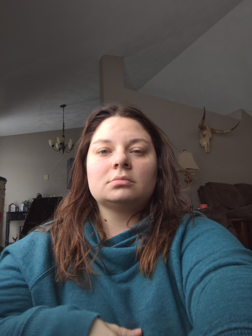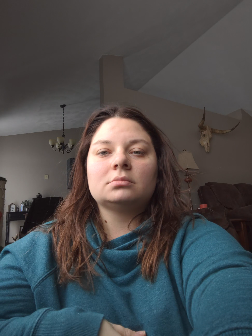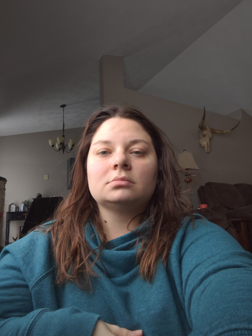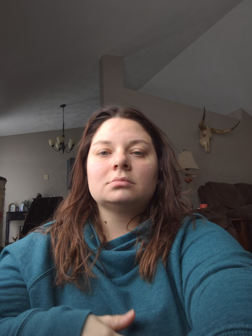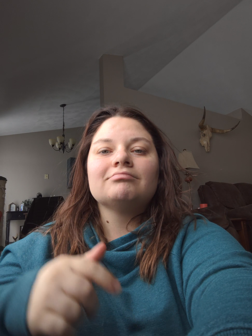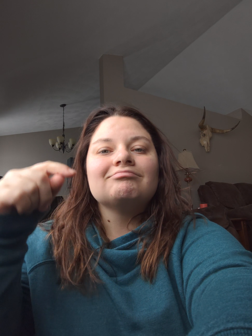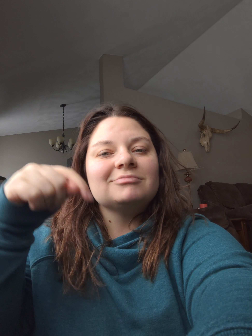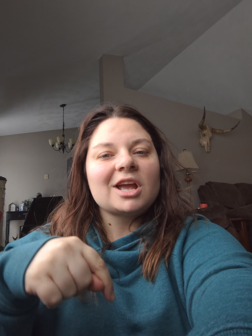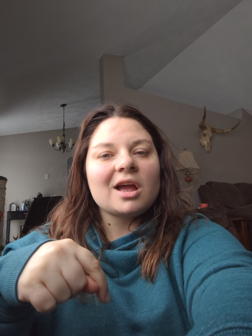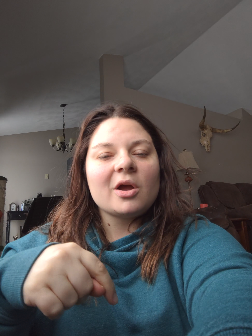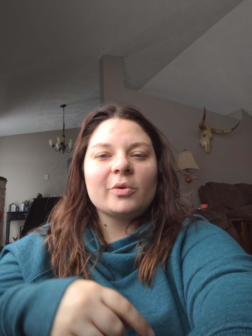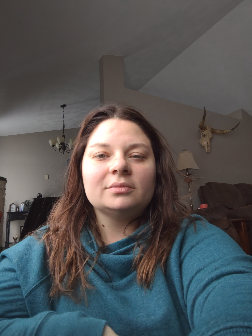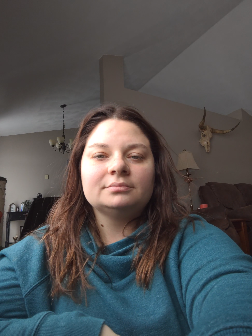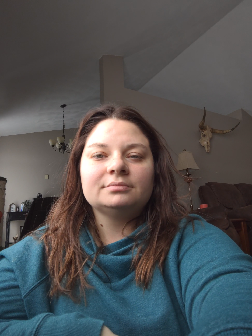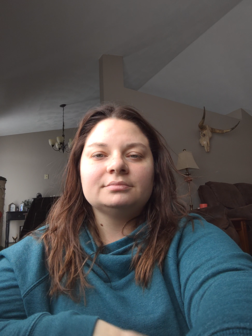down